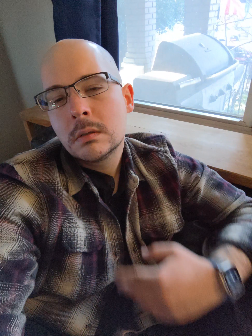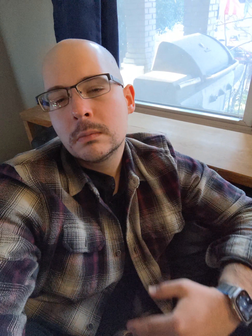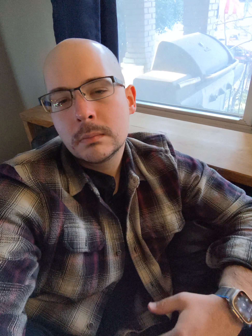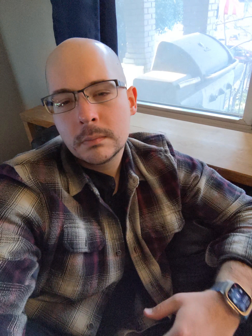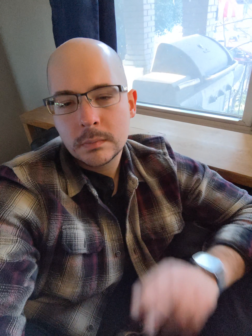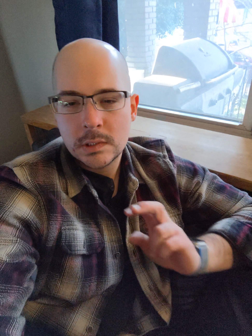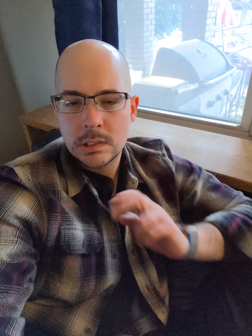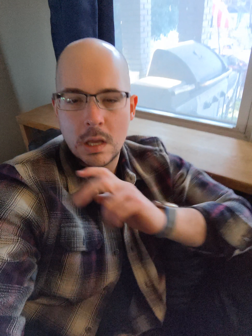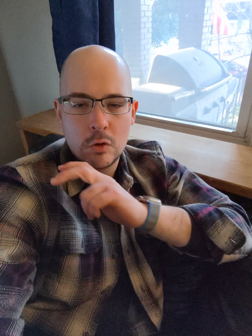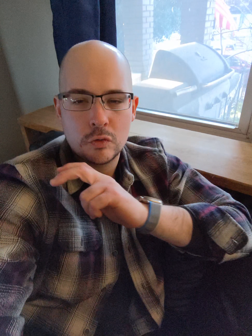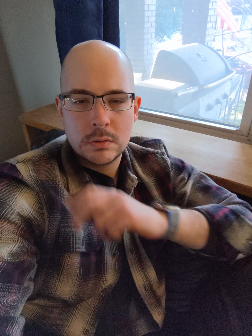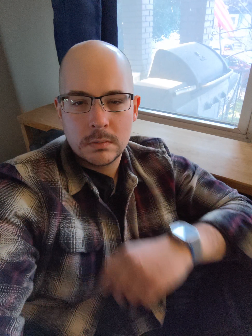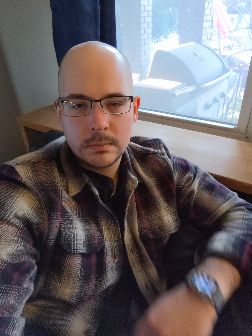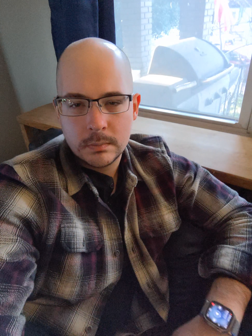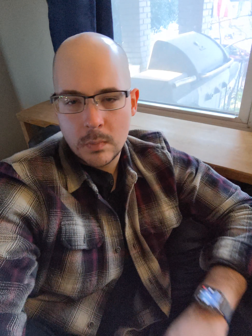stairs